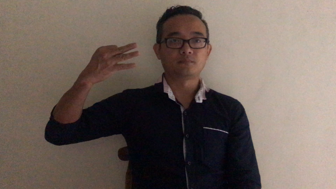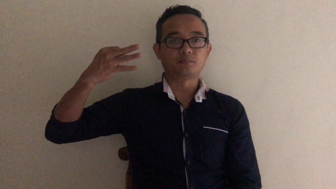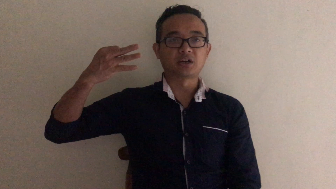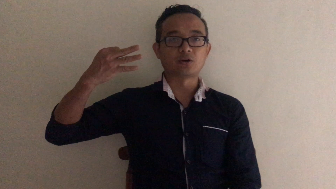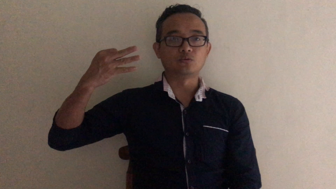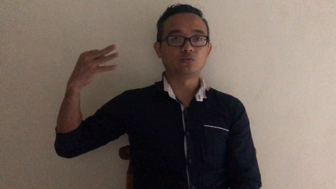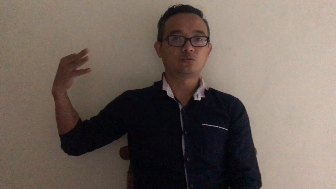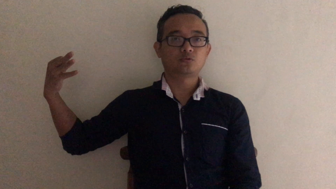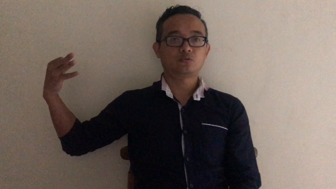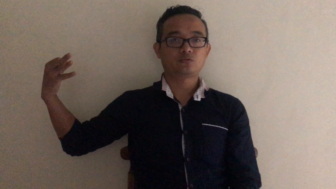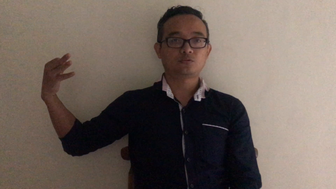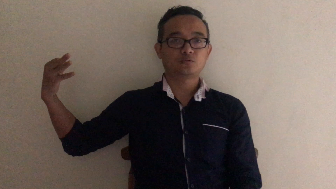ऊ